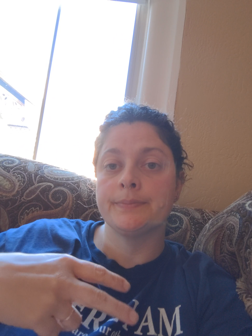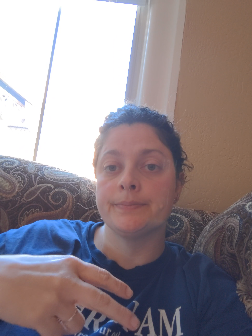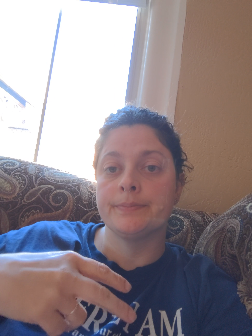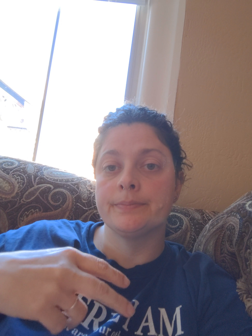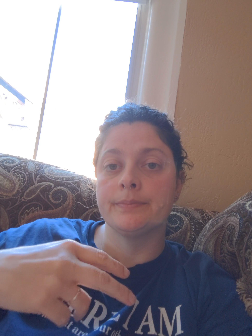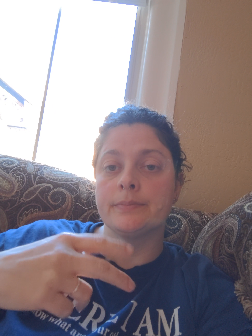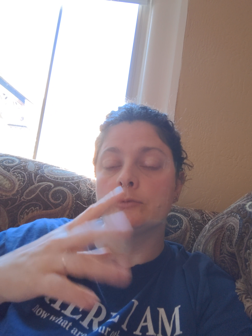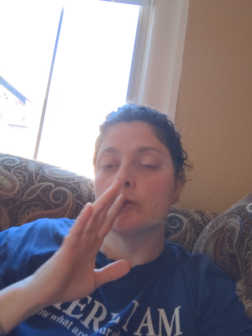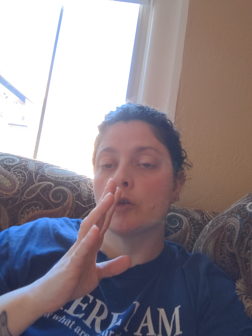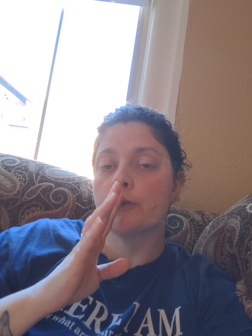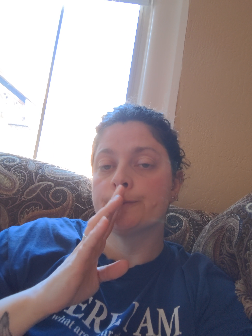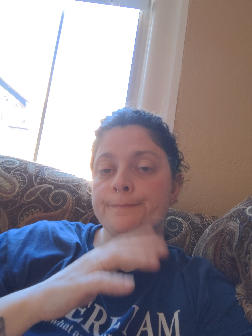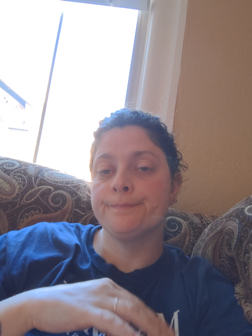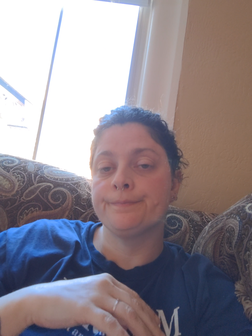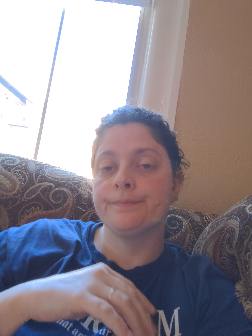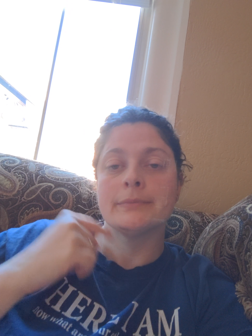talk